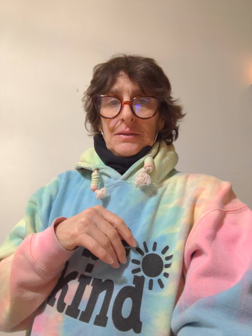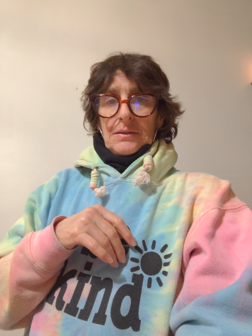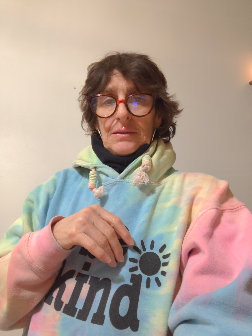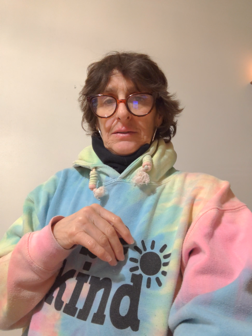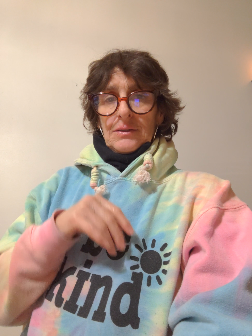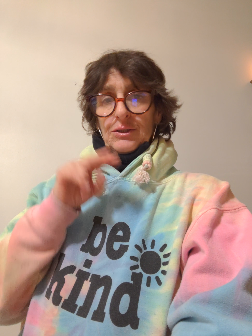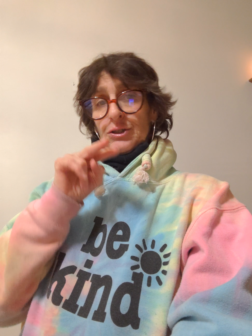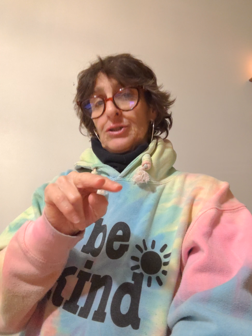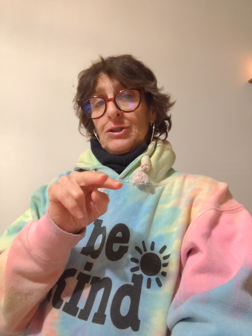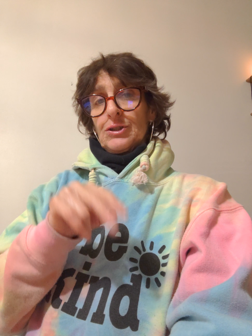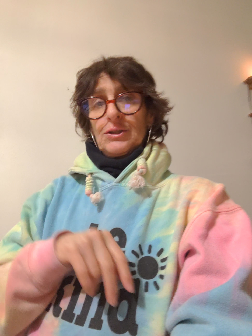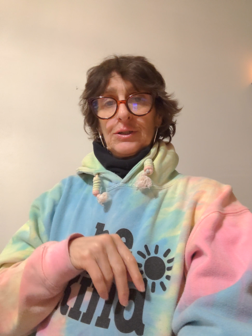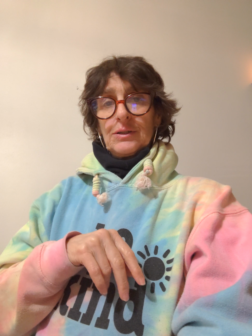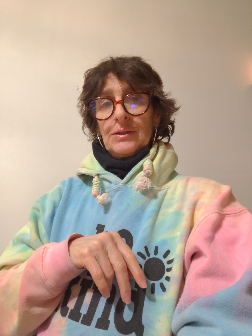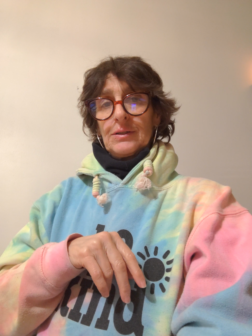look